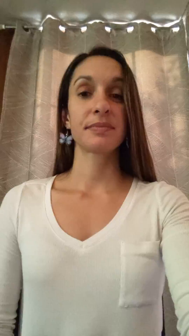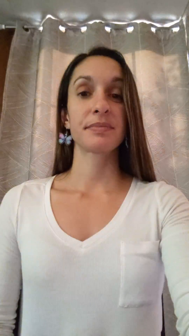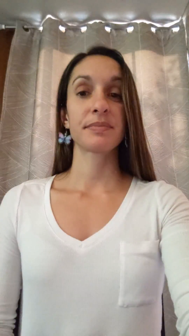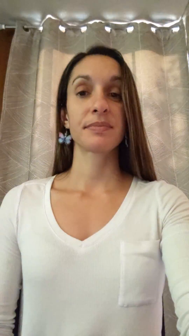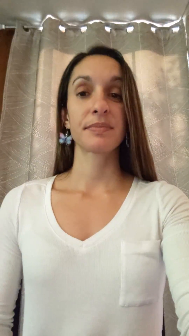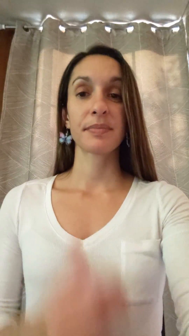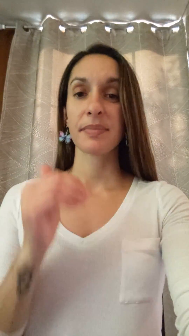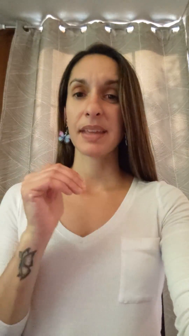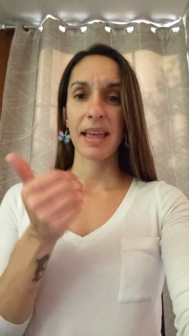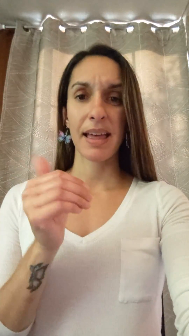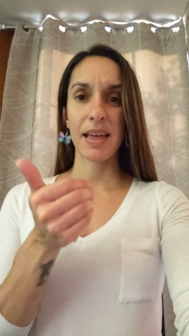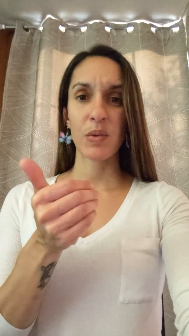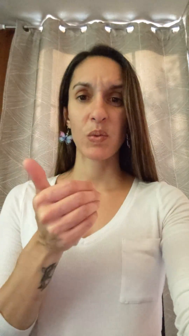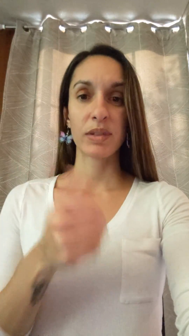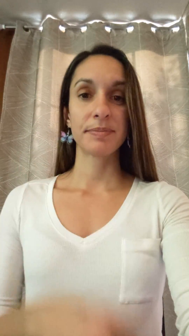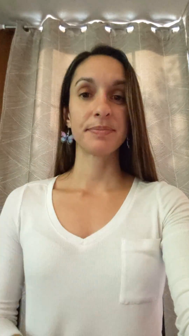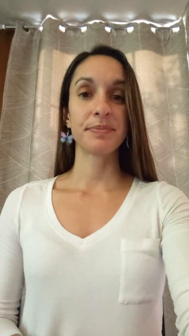how